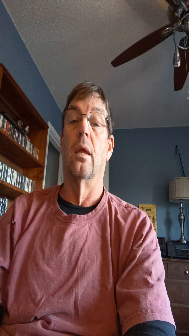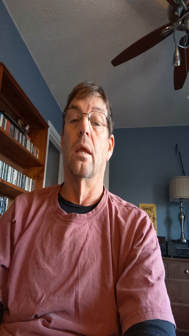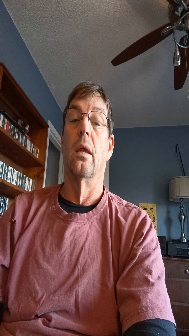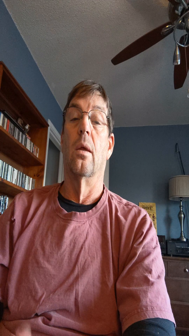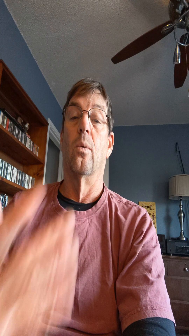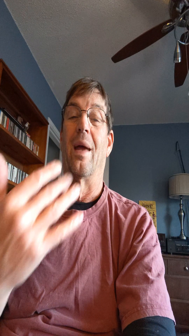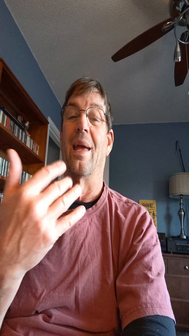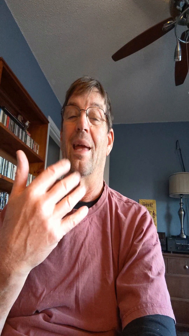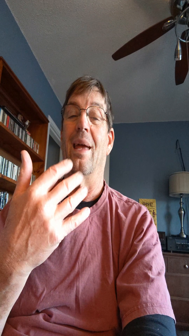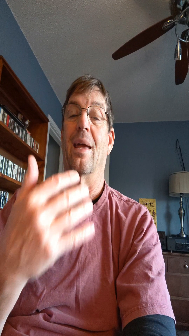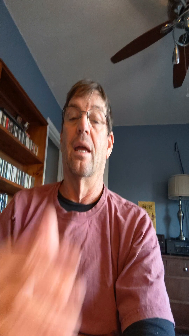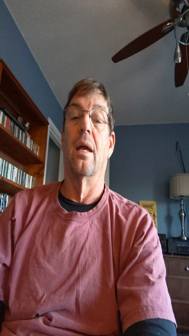wait